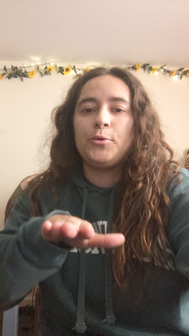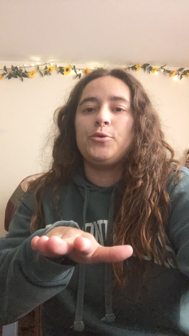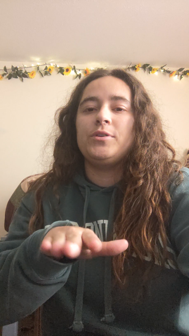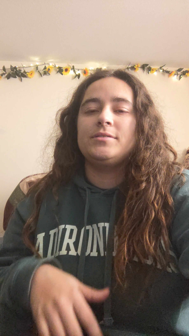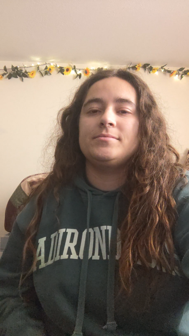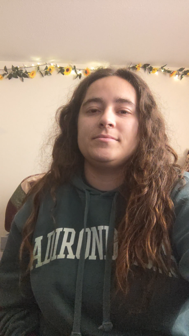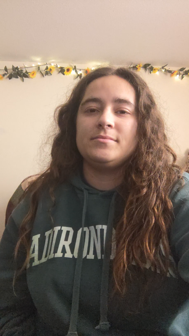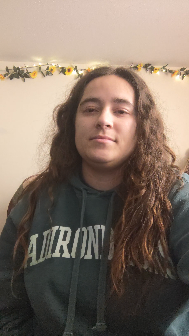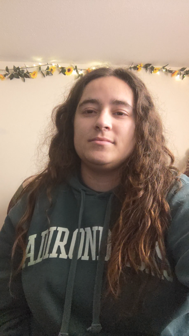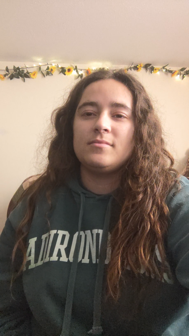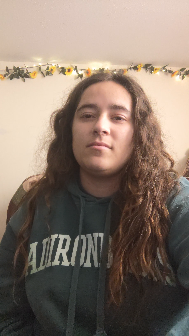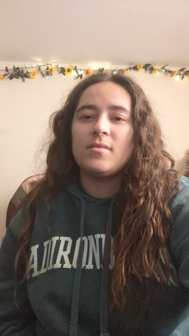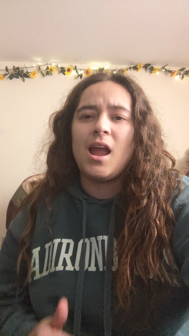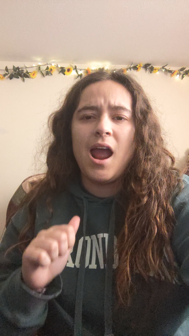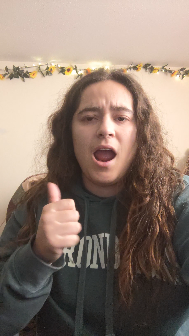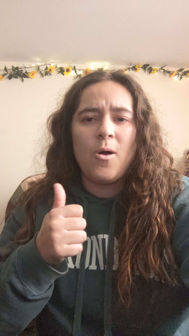how